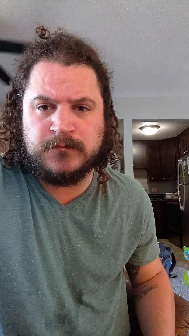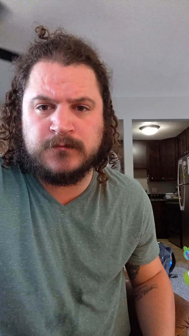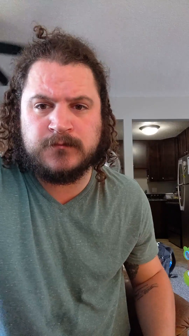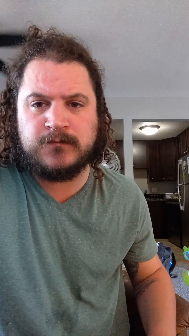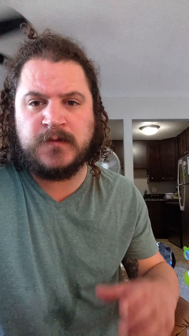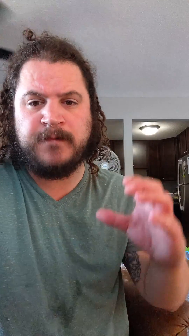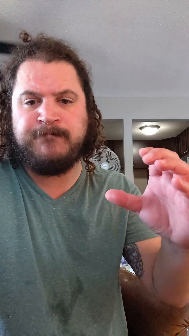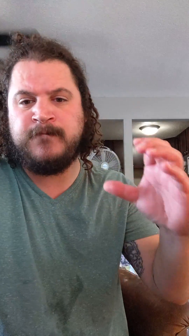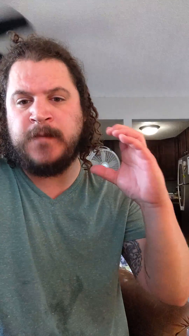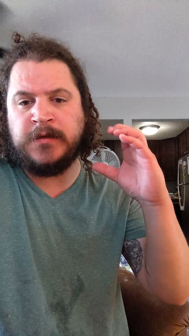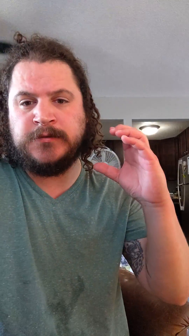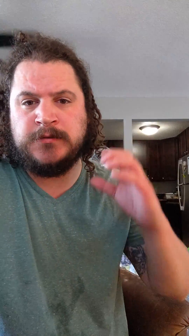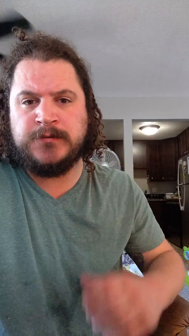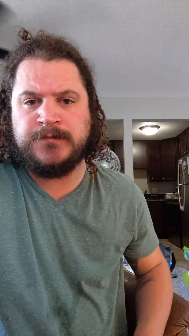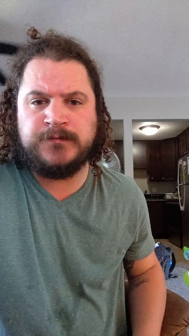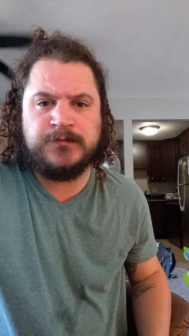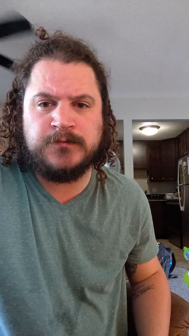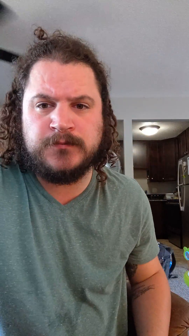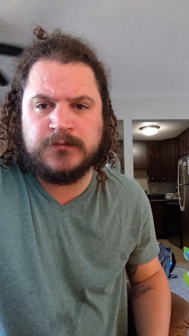bus